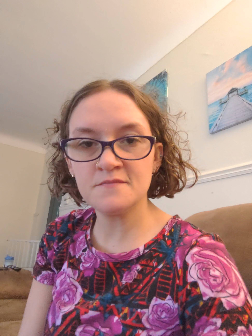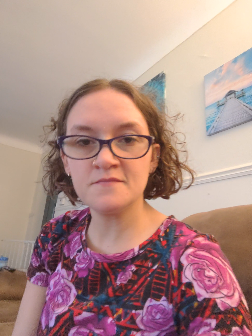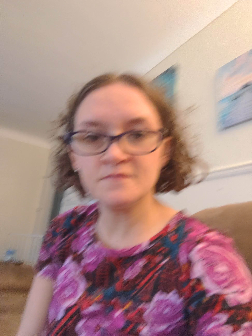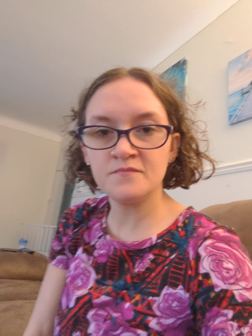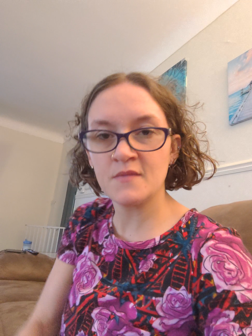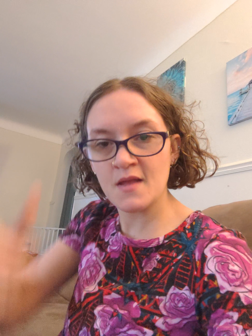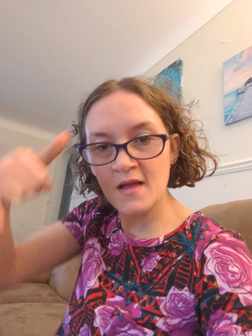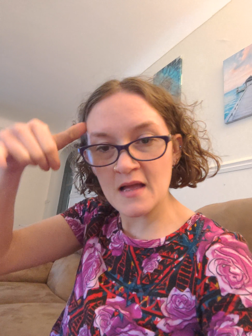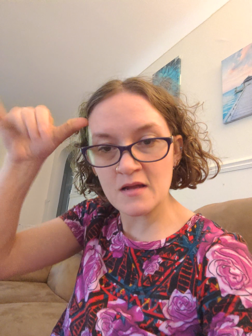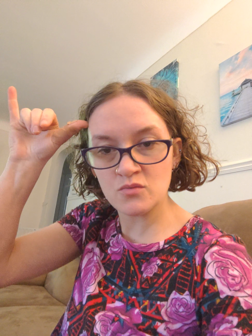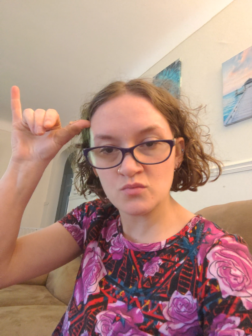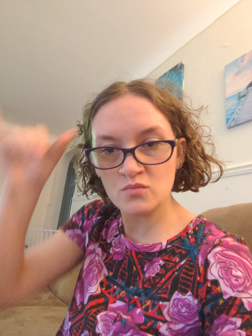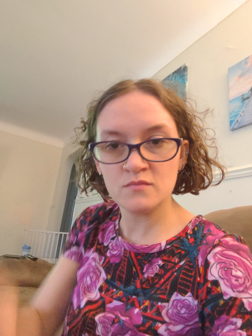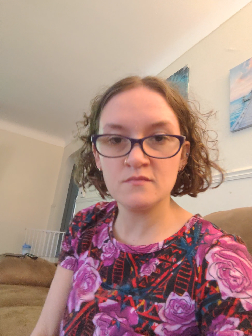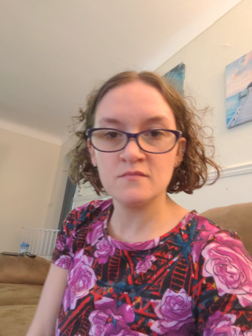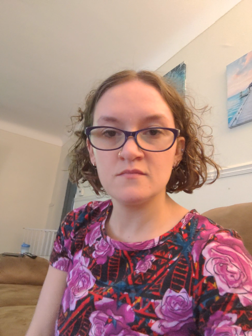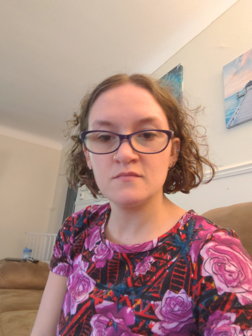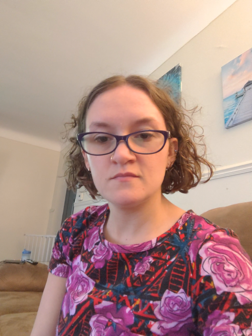cow